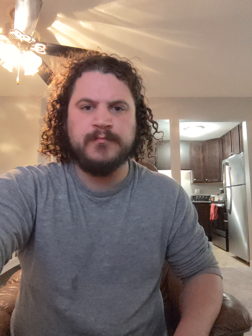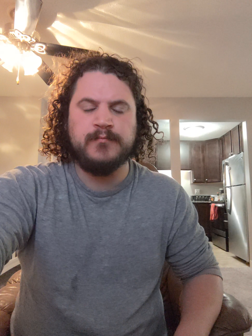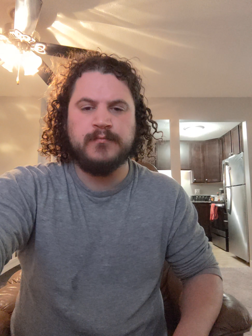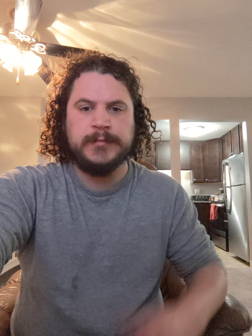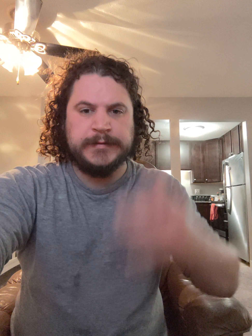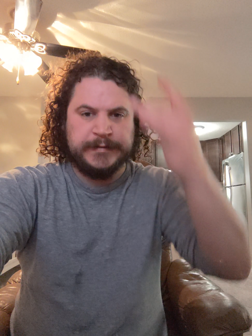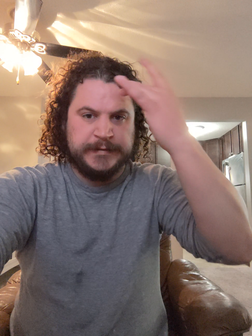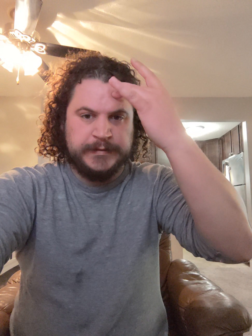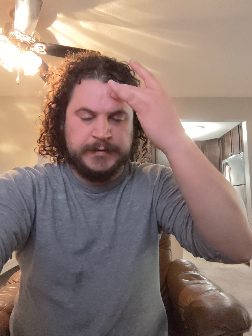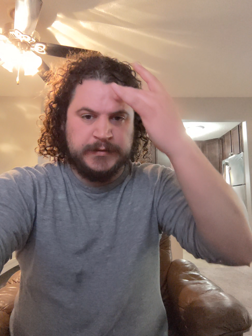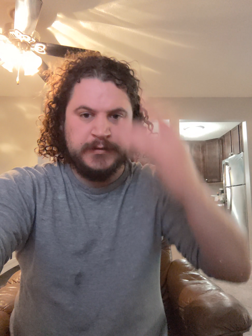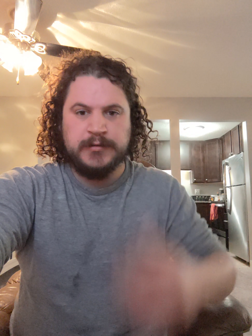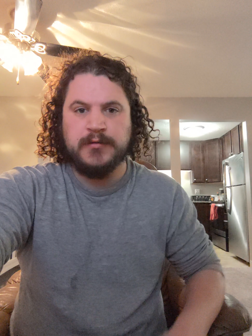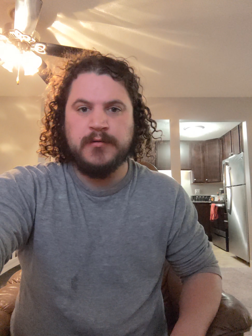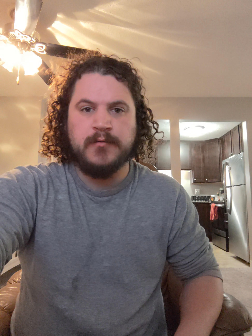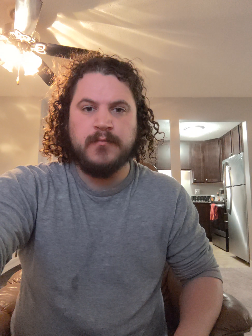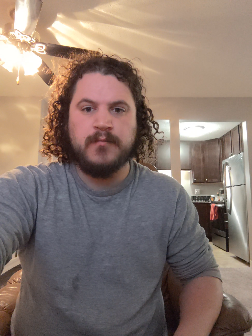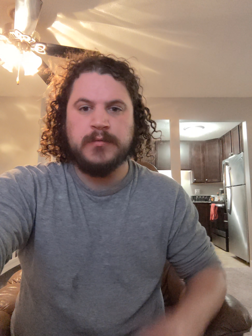sick